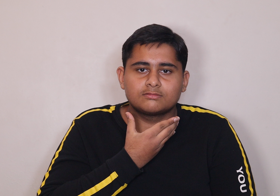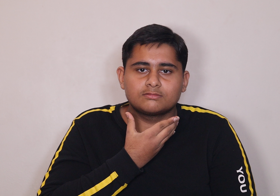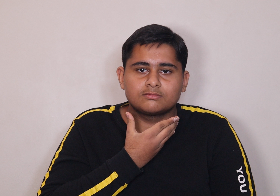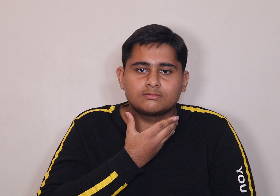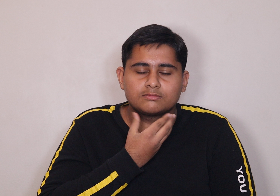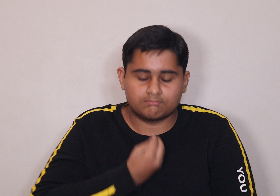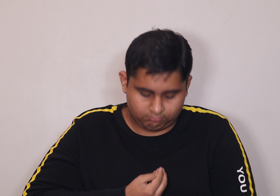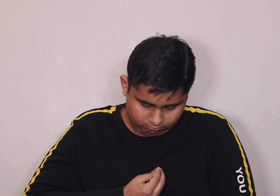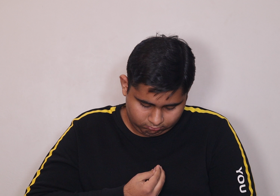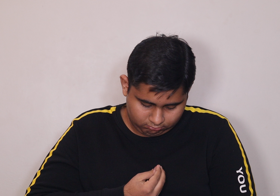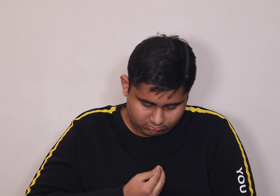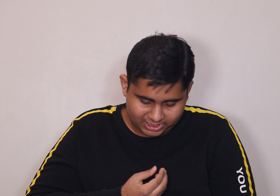sad